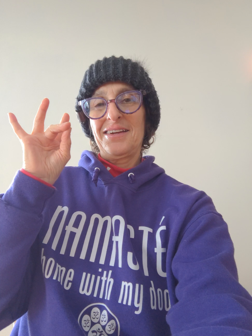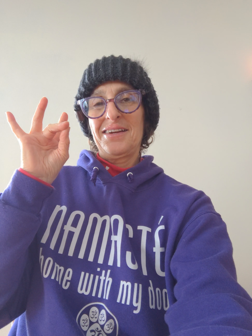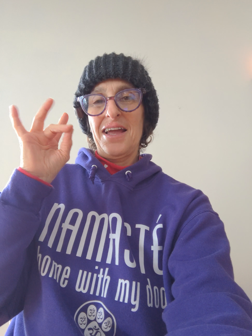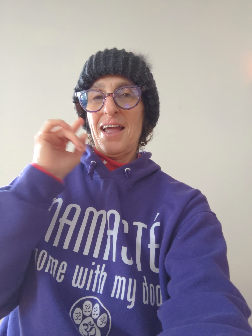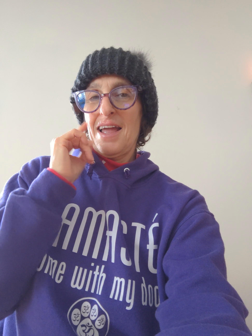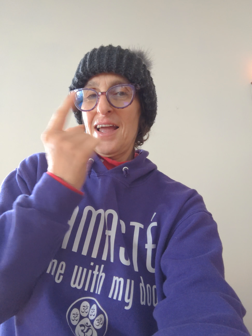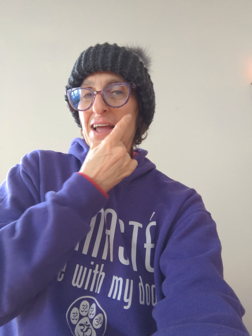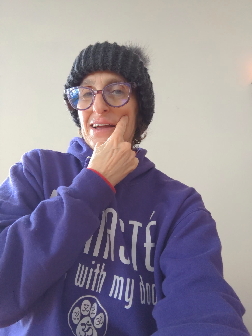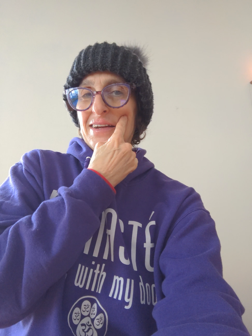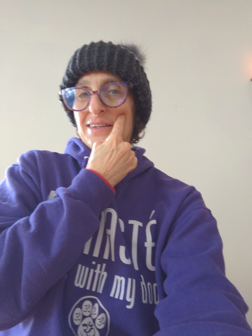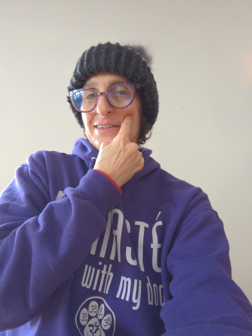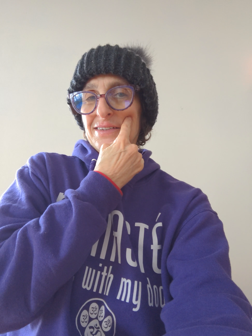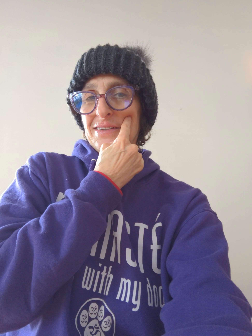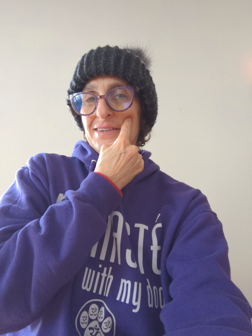eye